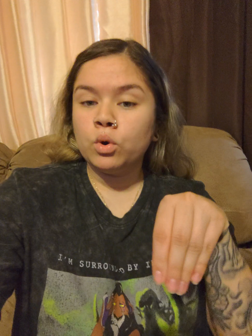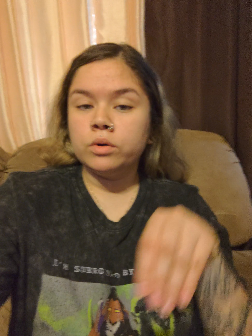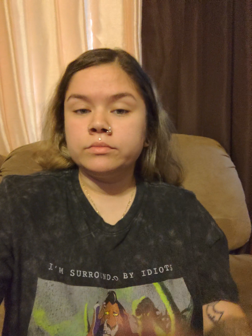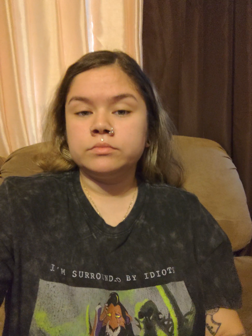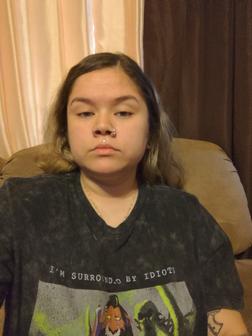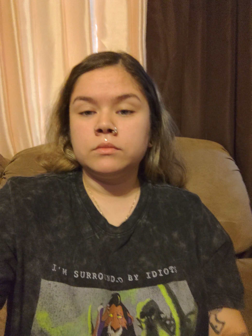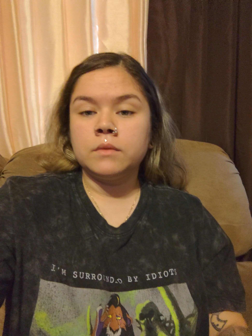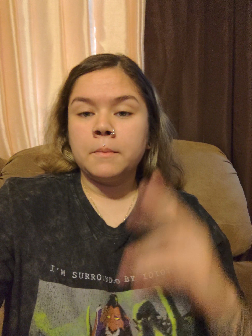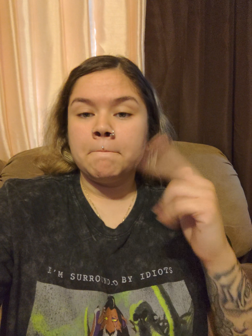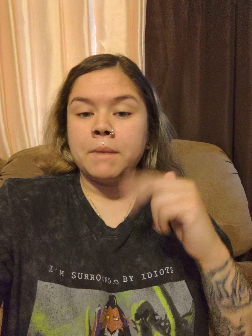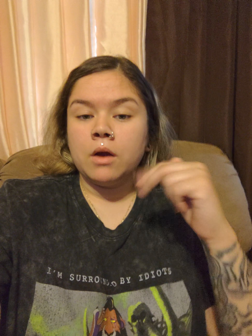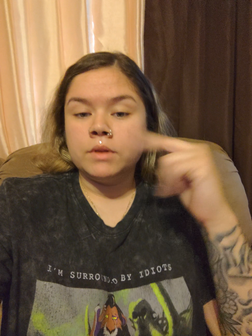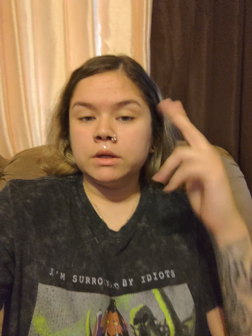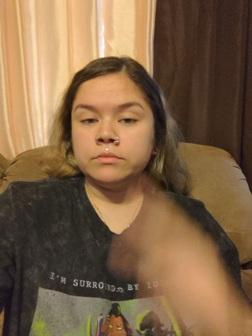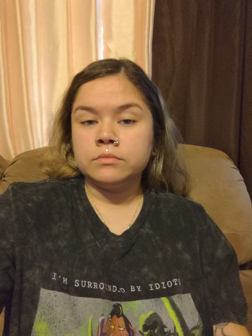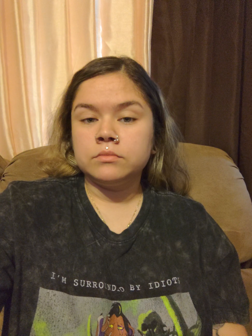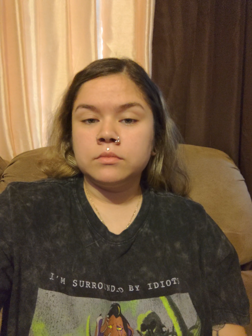build